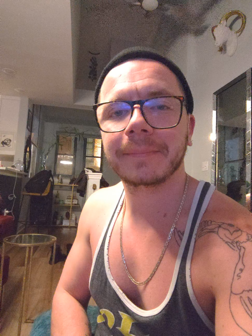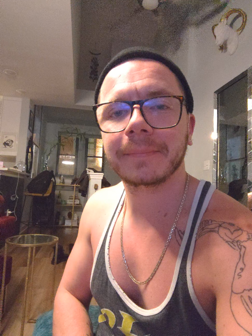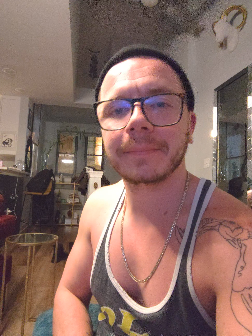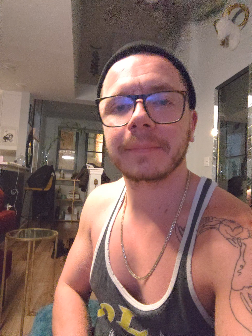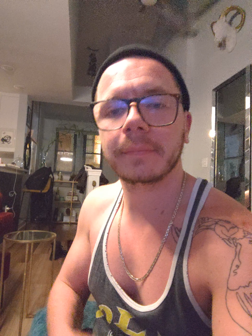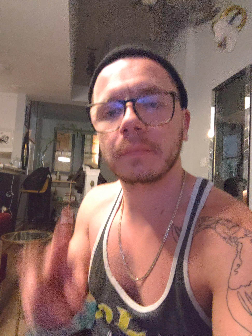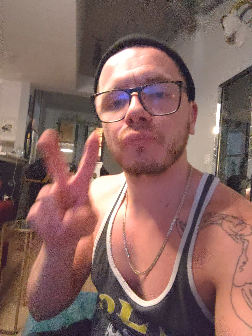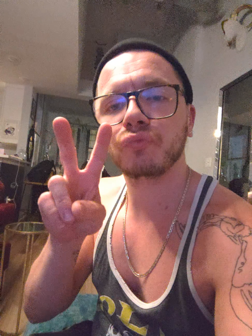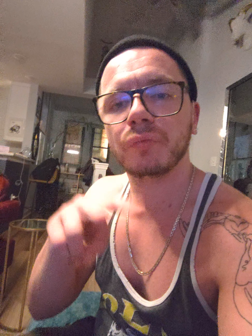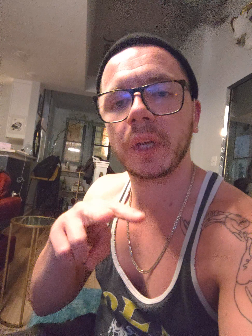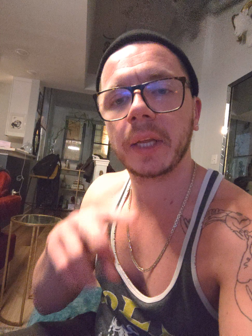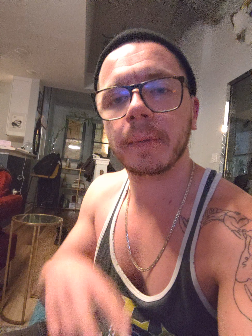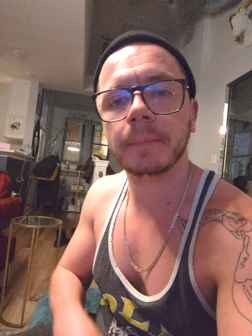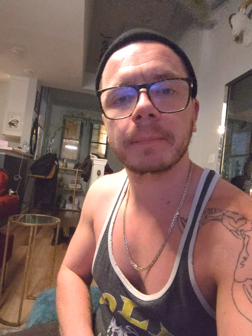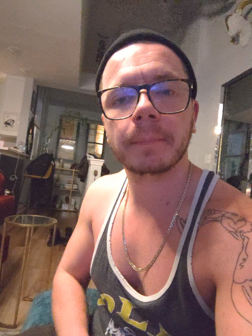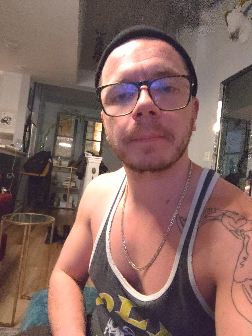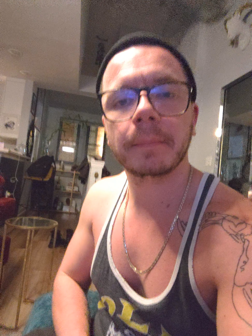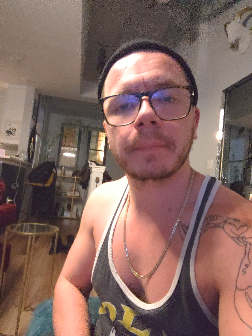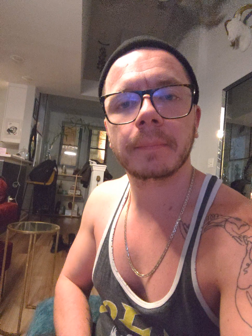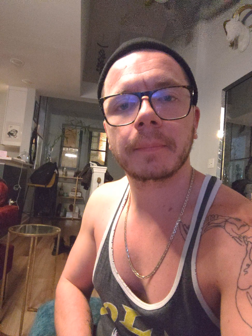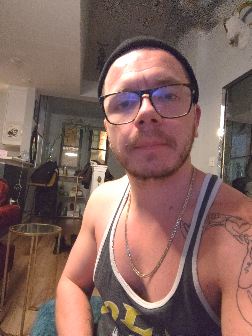read